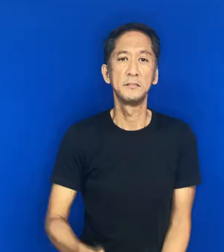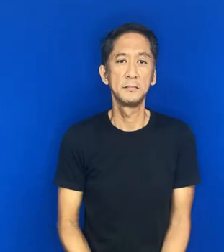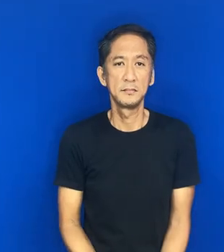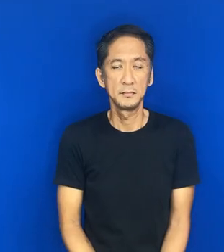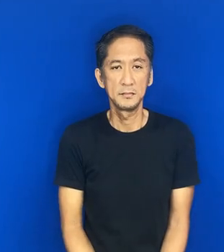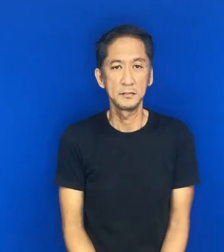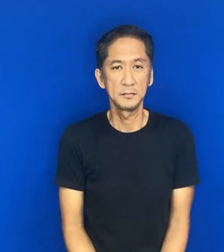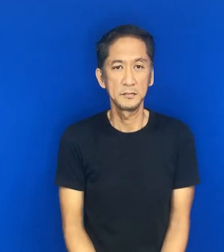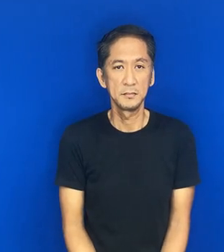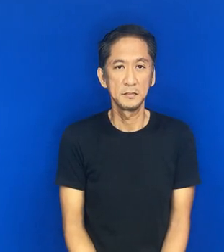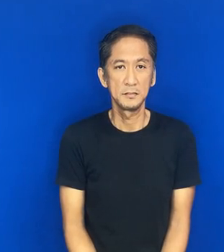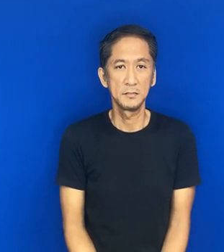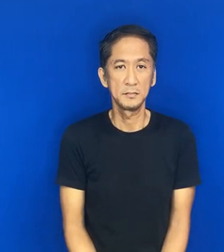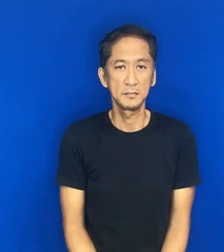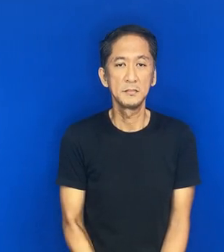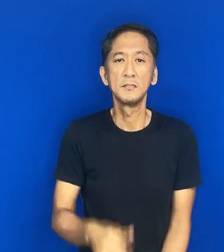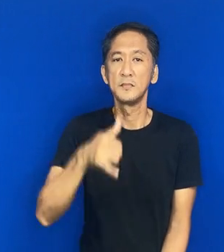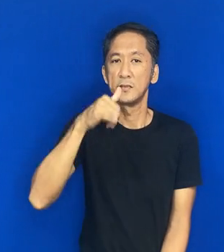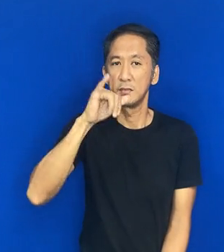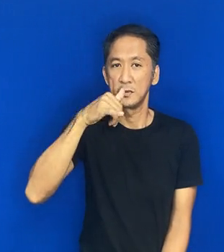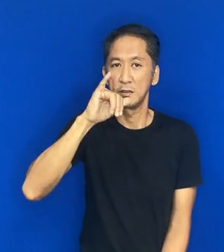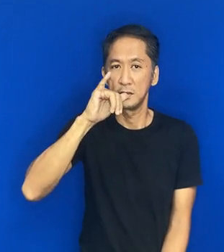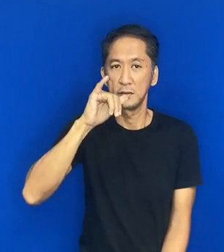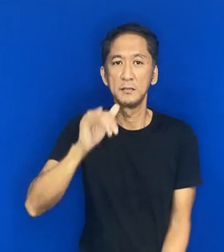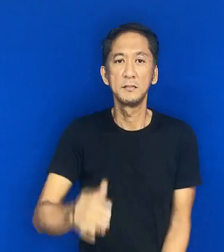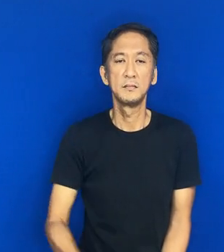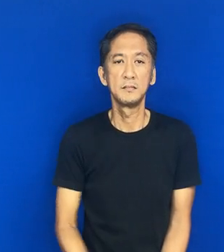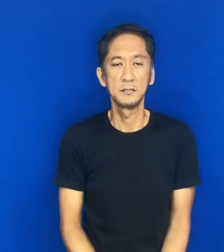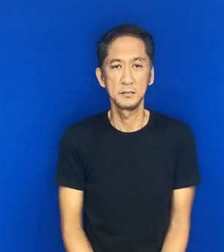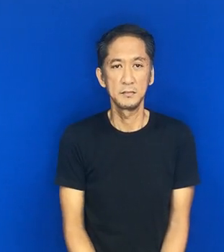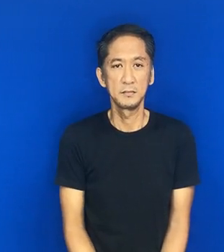beer